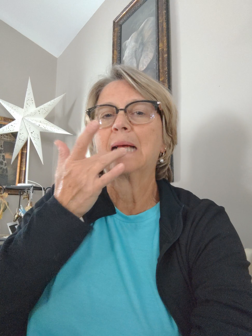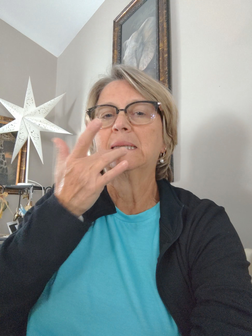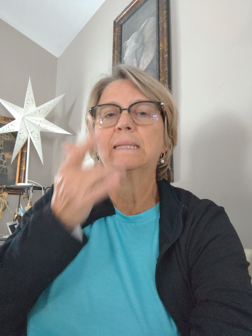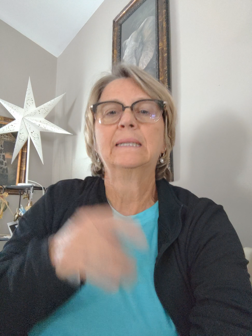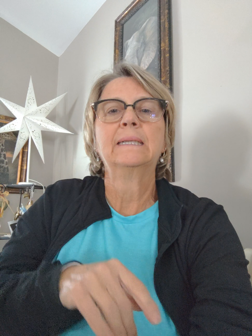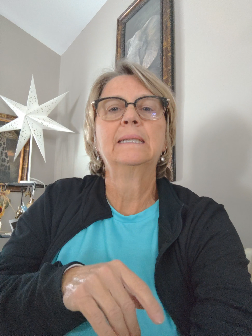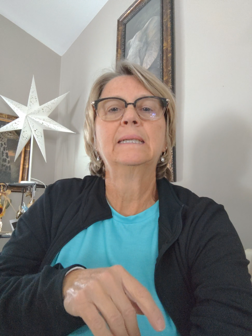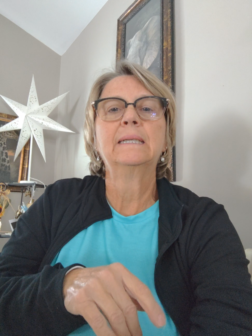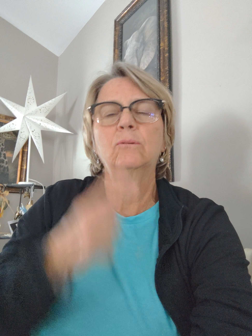taste